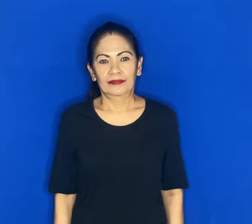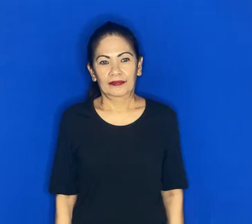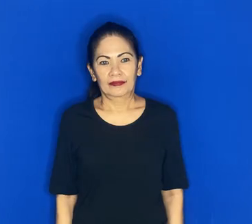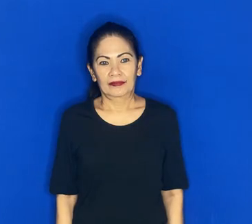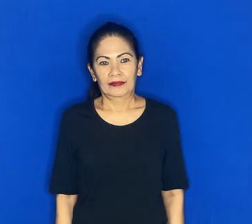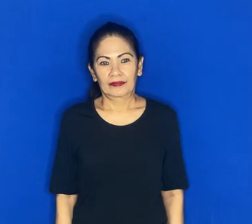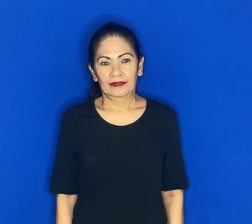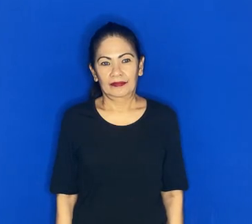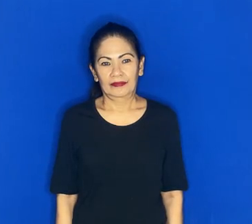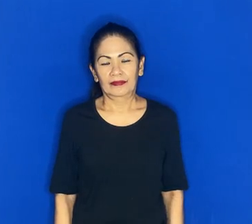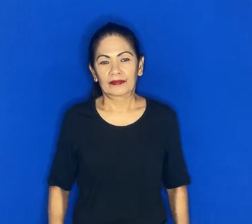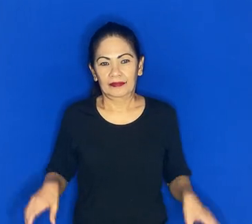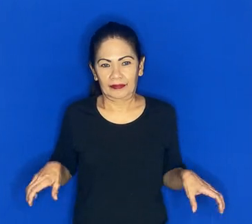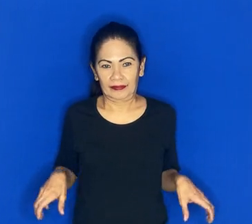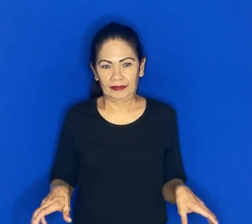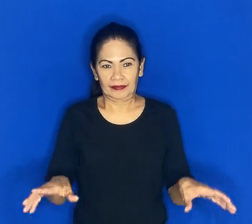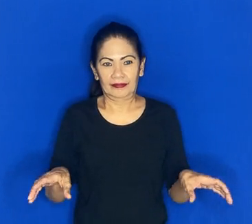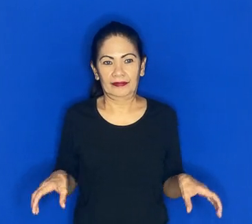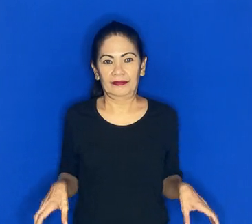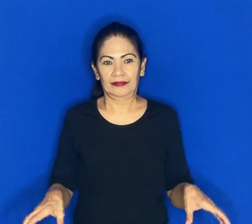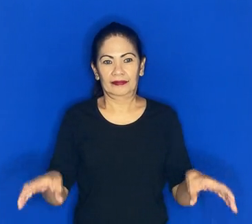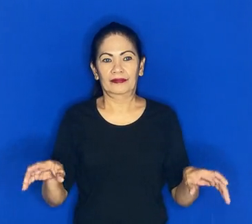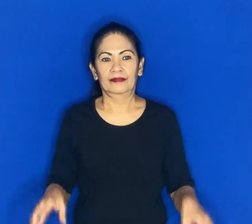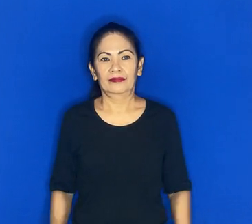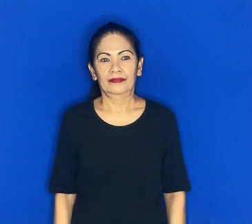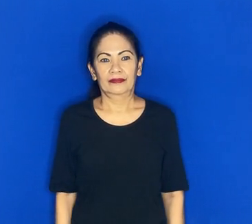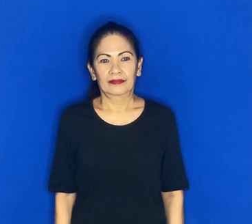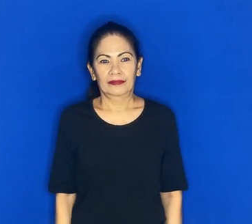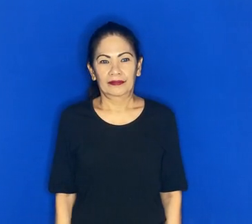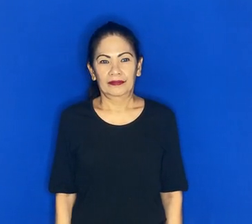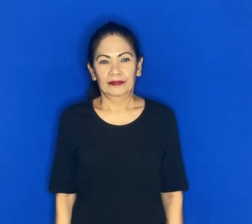weelchair person